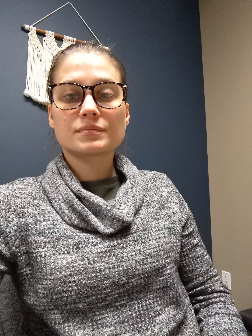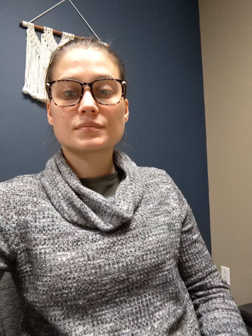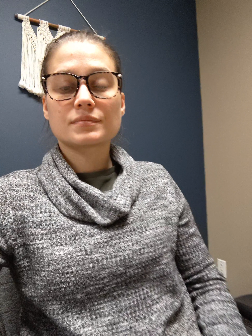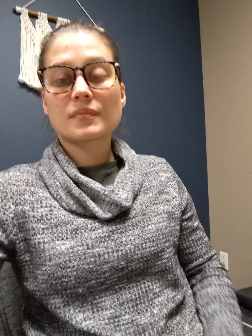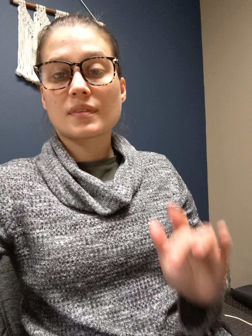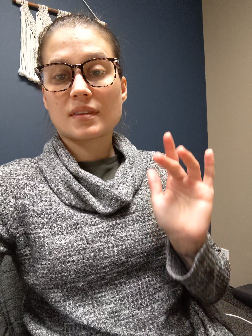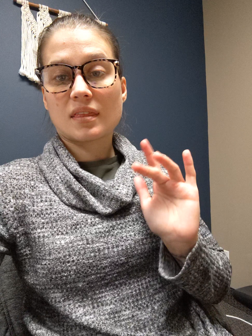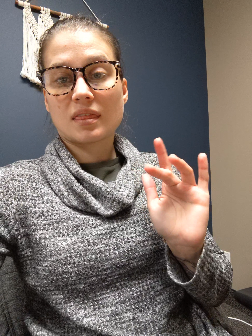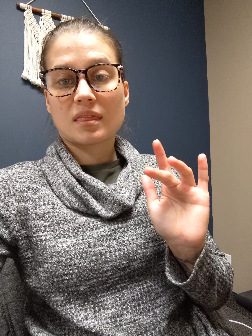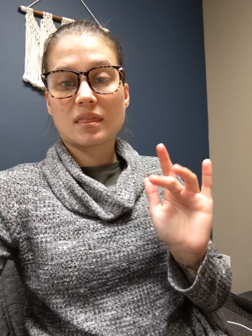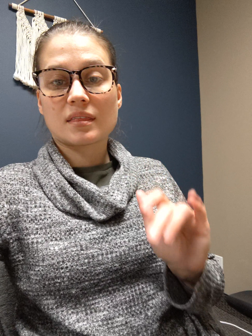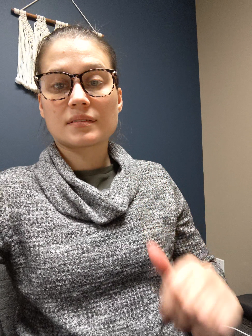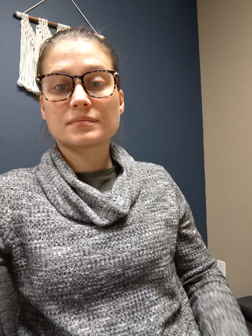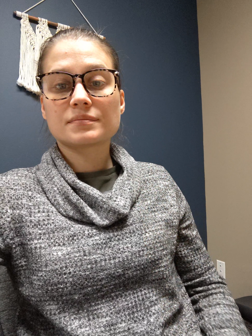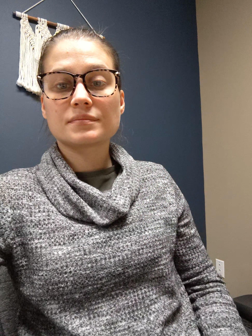yucky